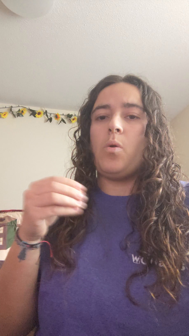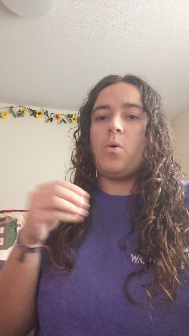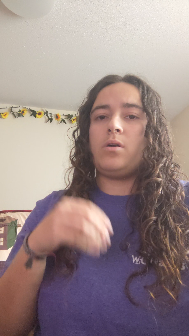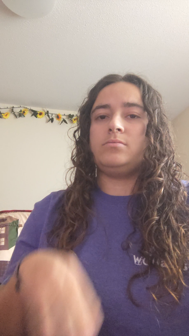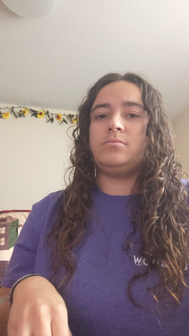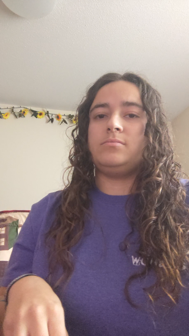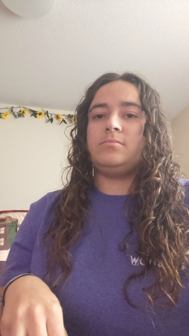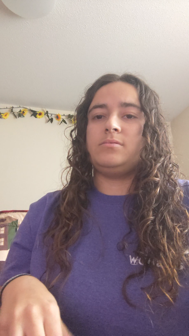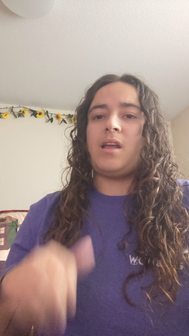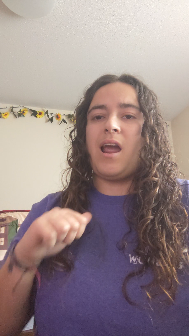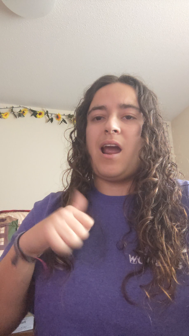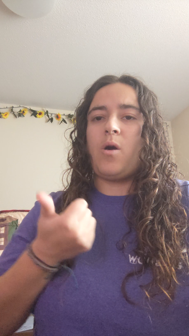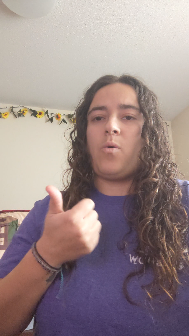how